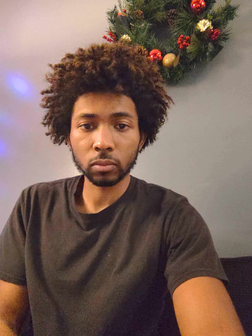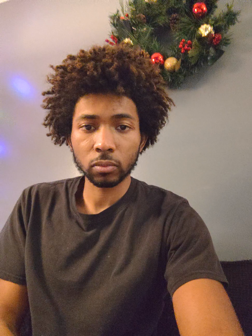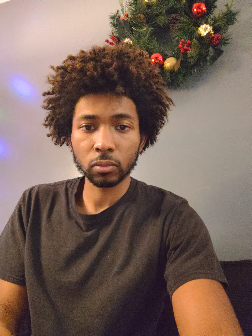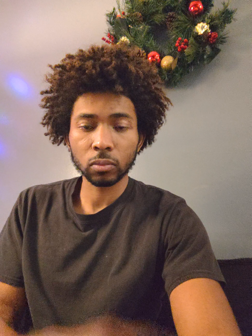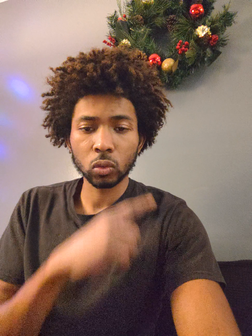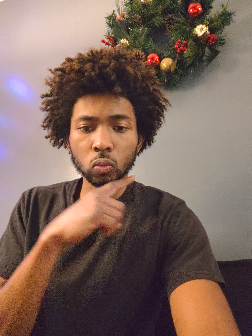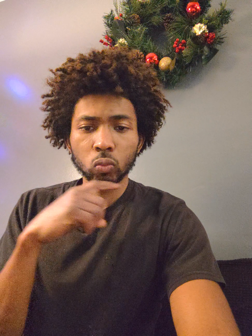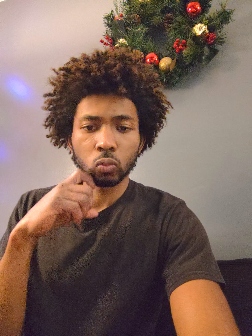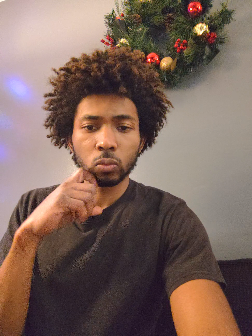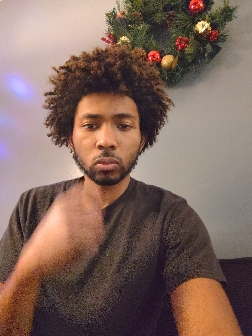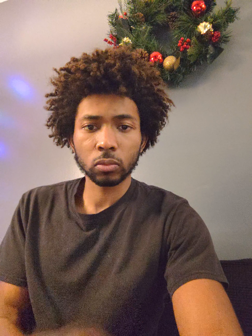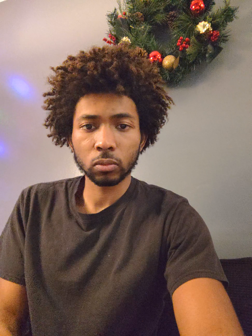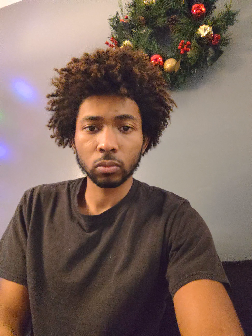dry